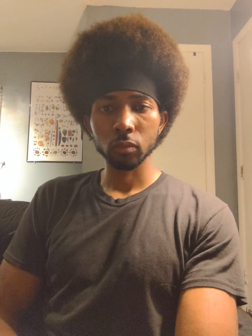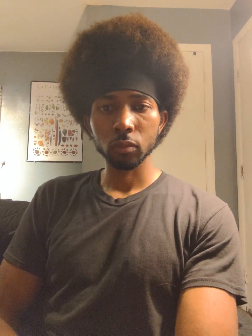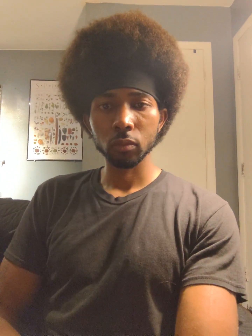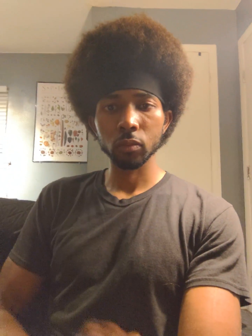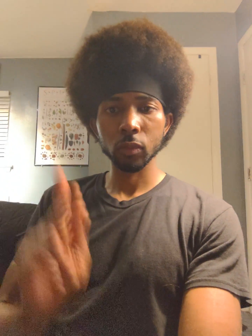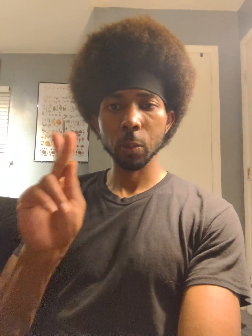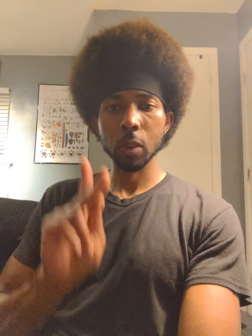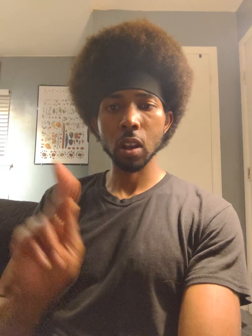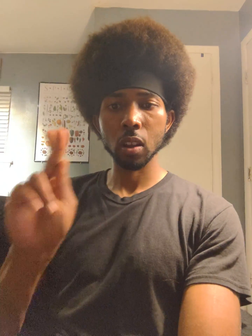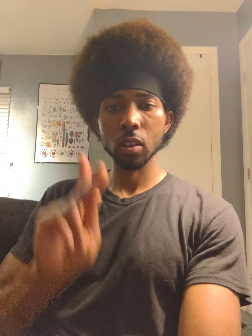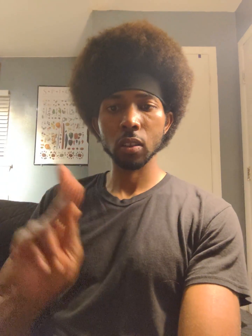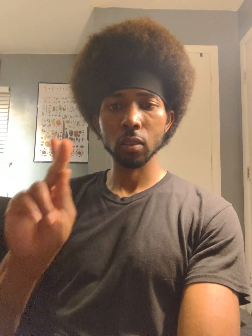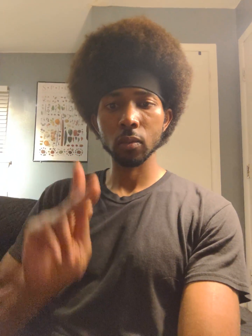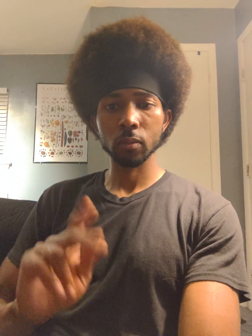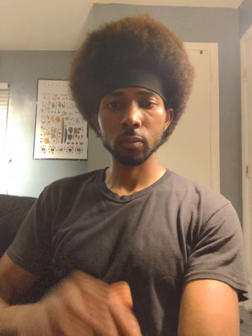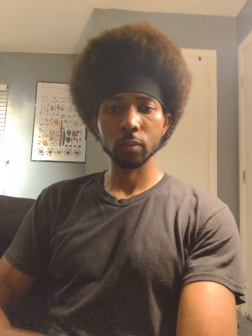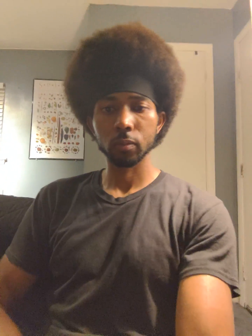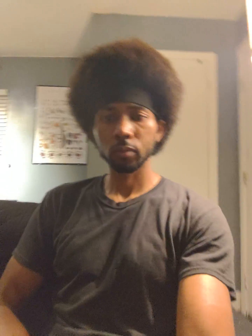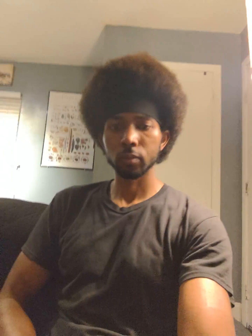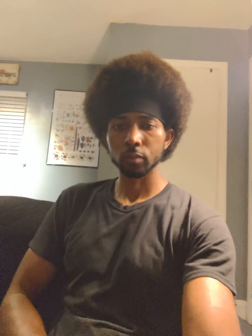people